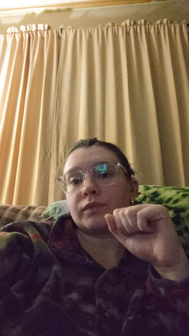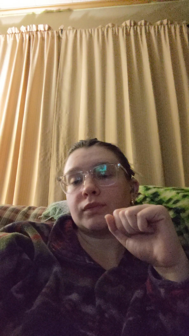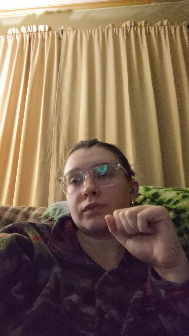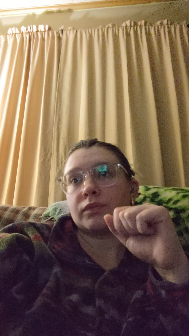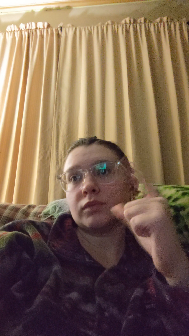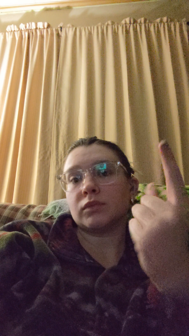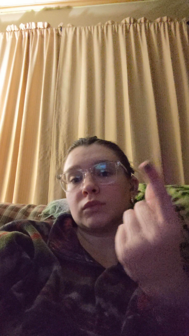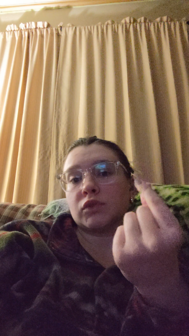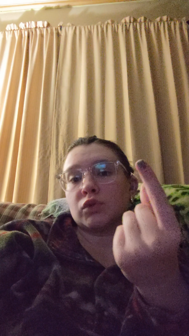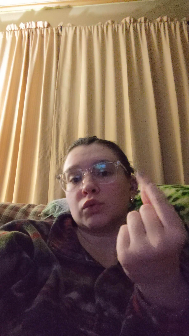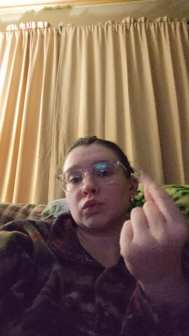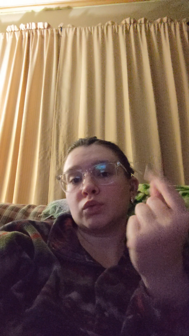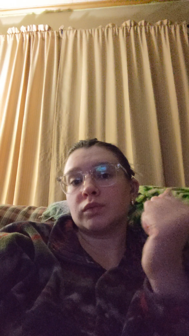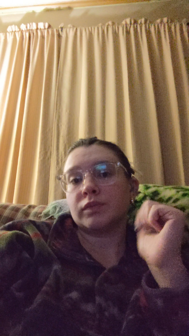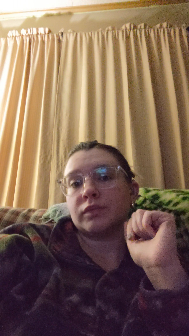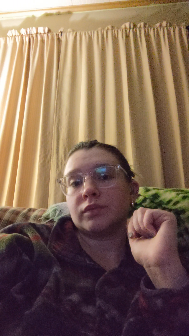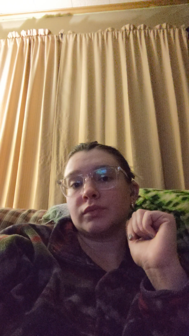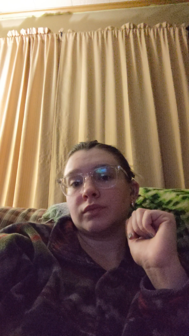do